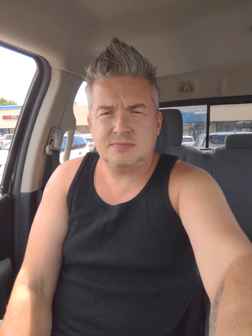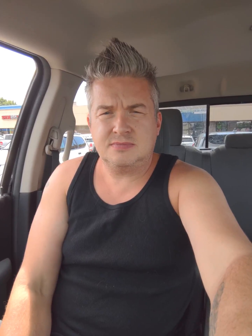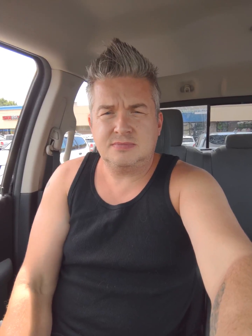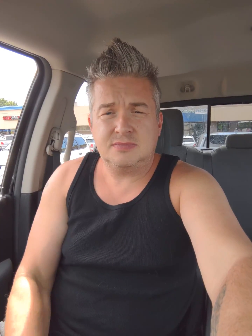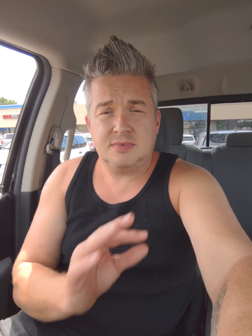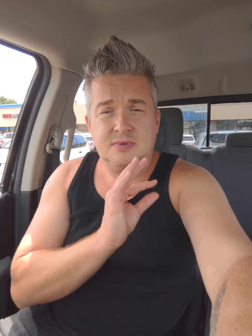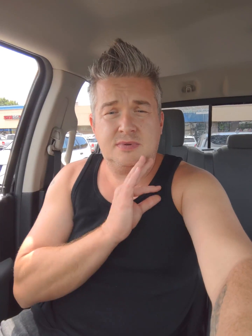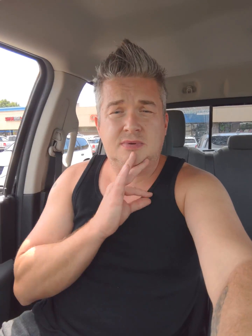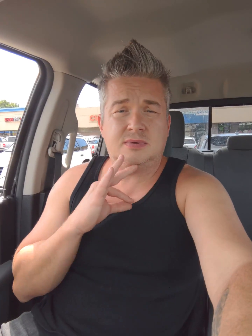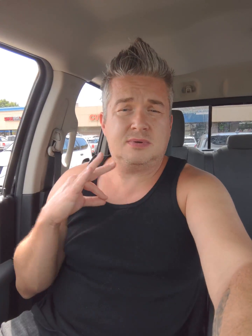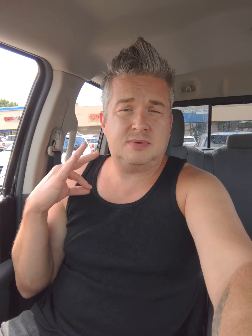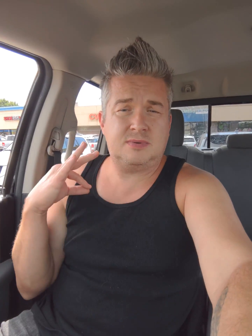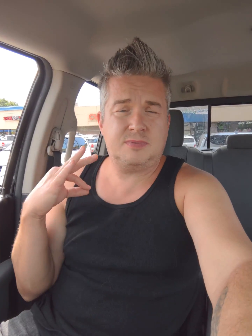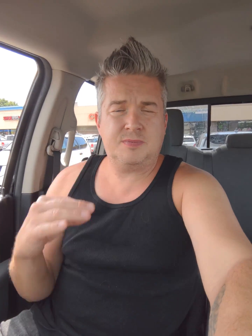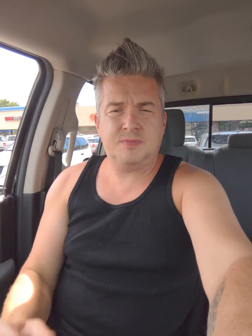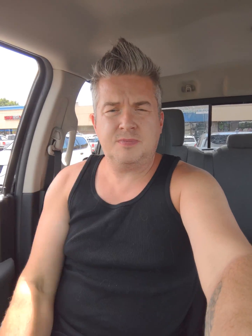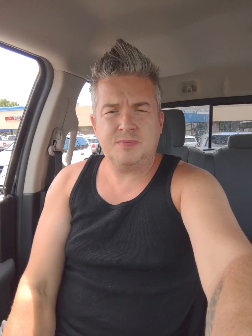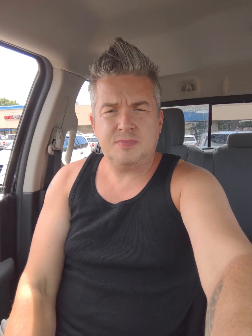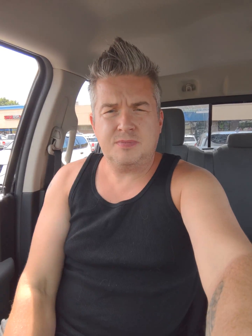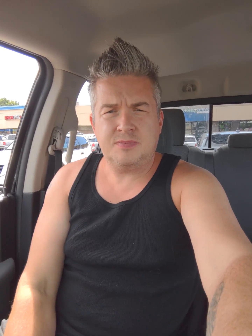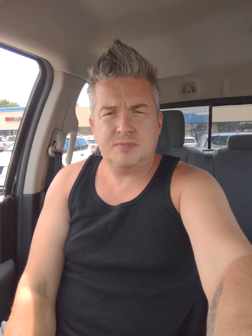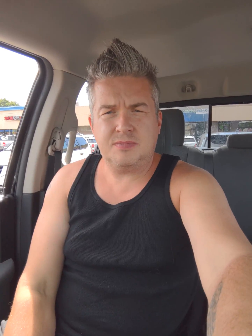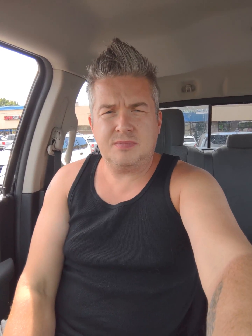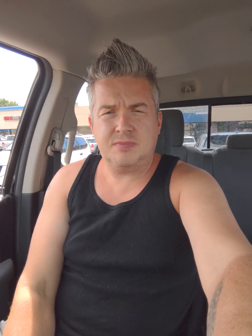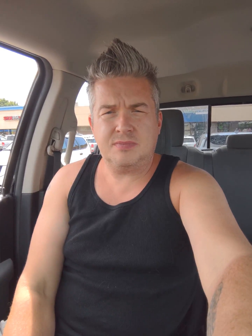beads